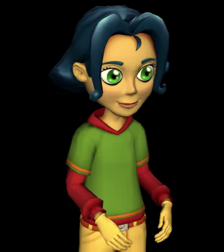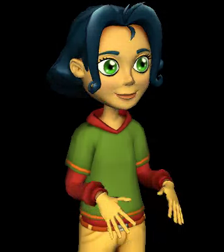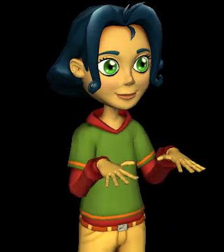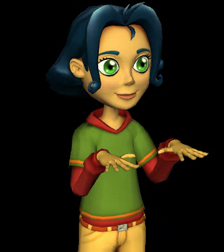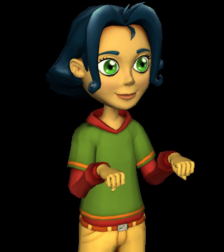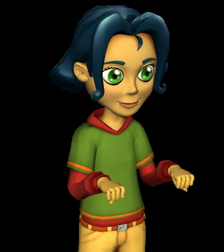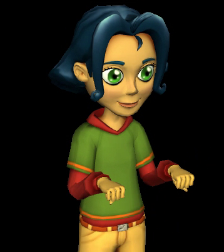مشغول